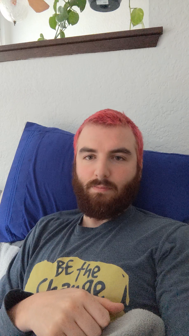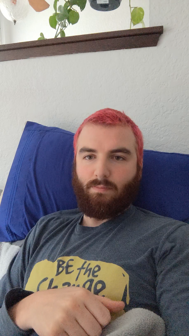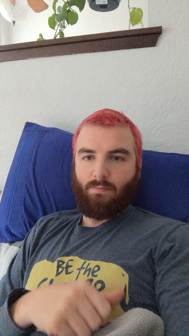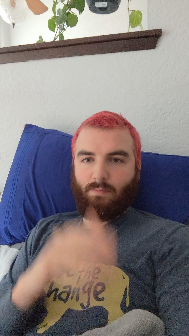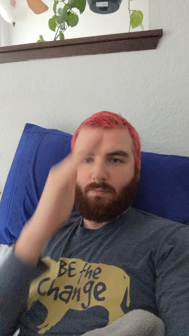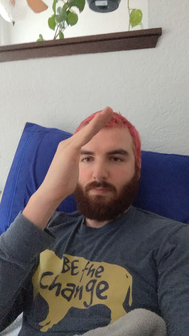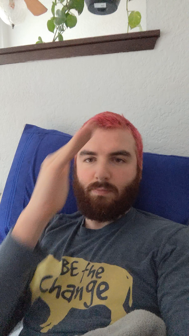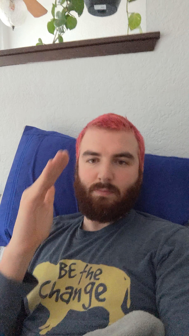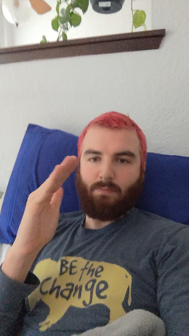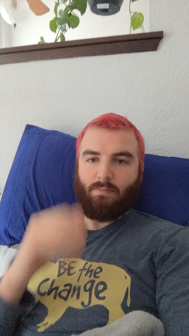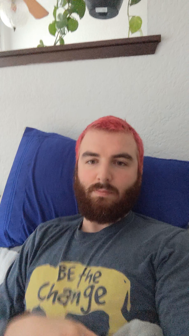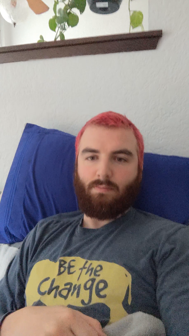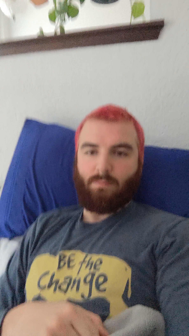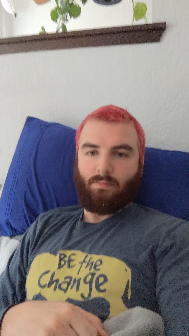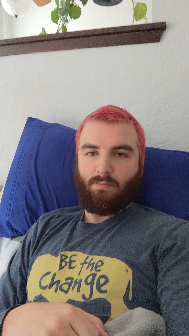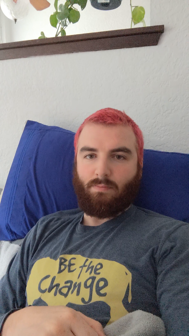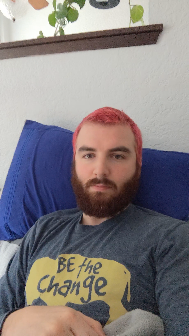roof